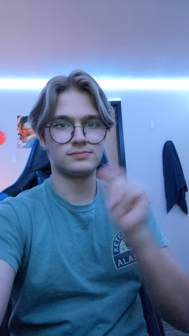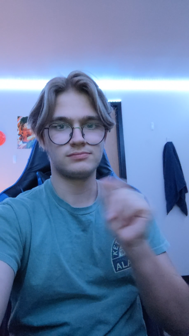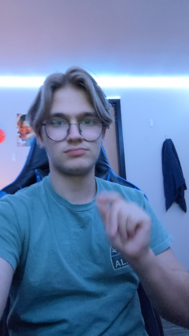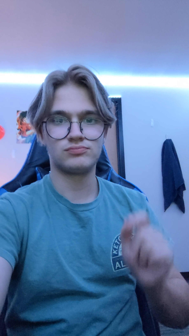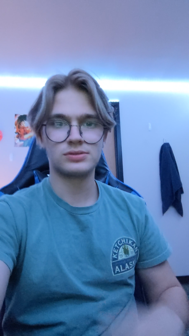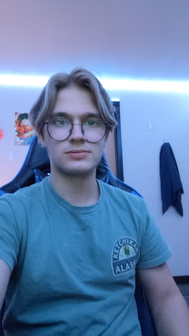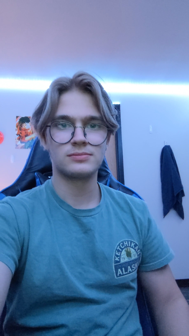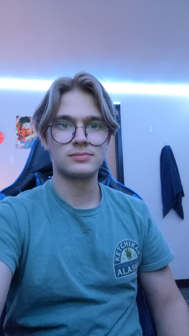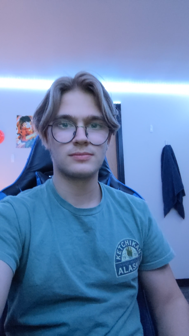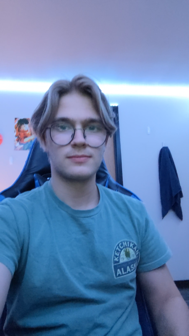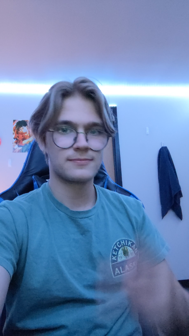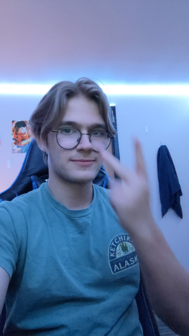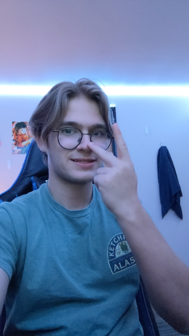penis